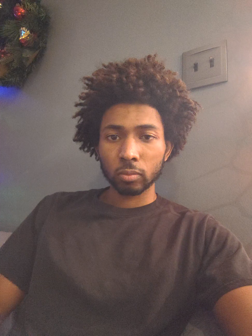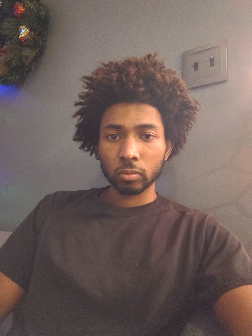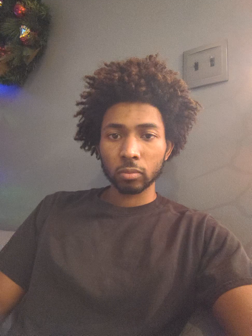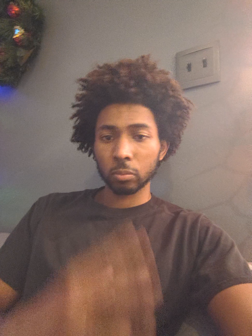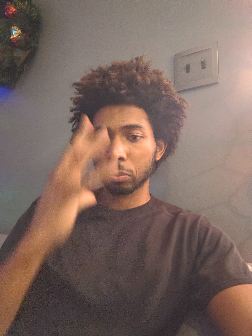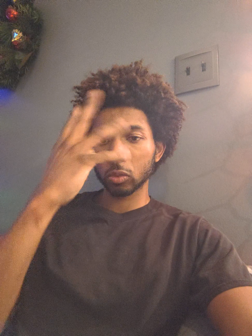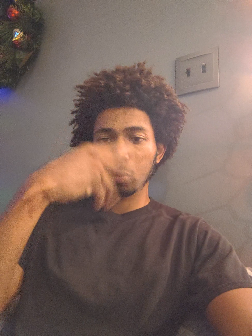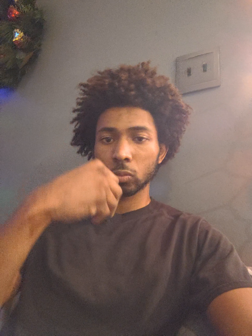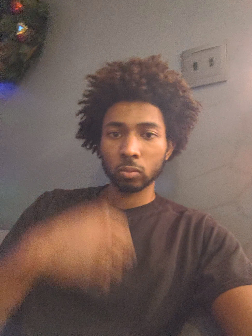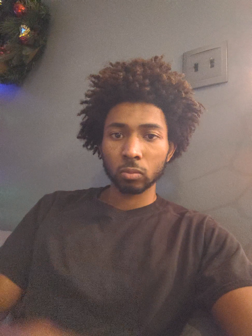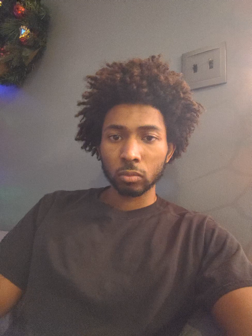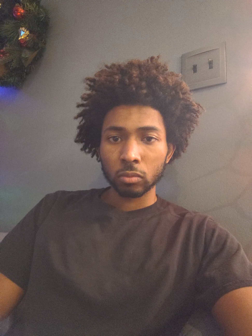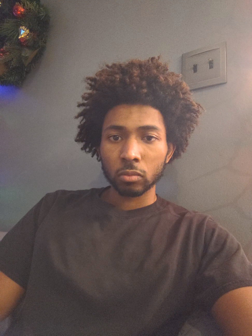pretty